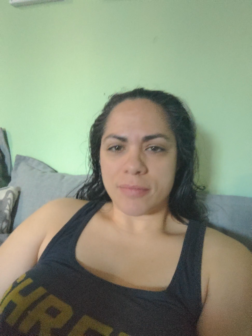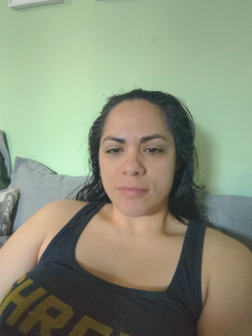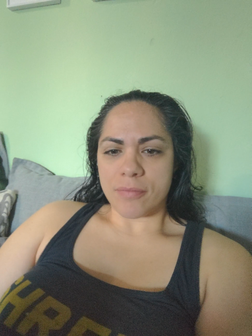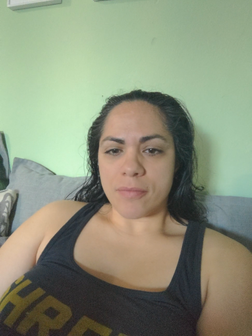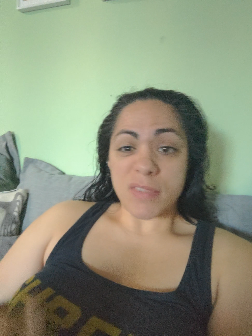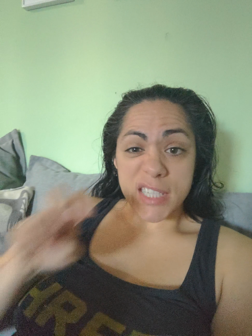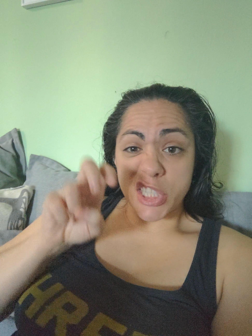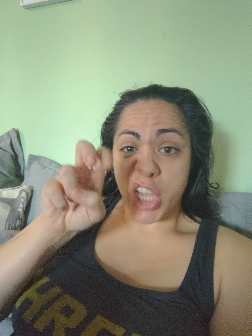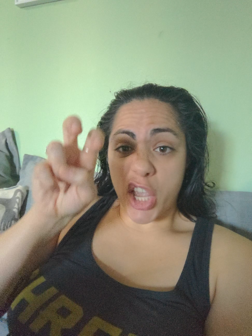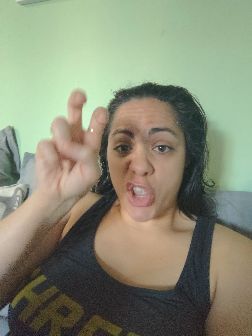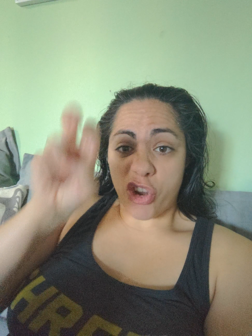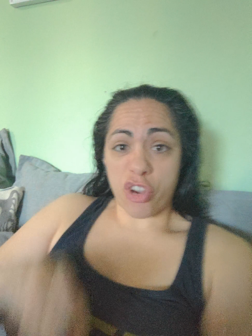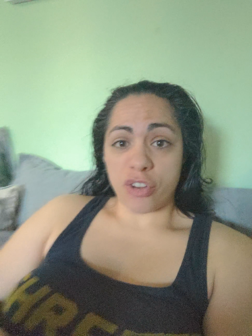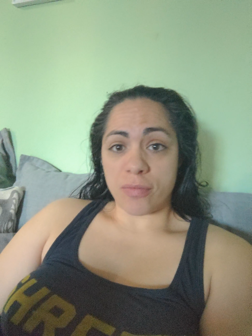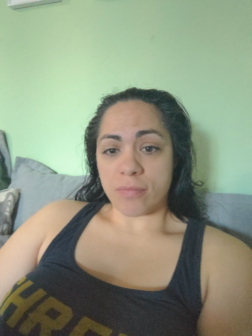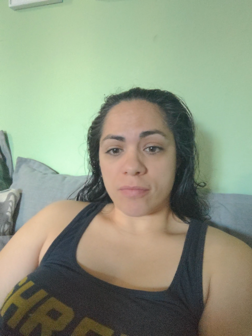stairs